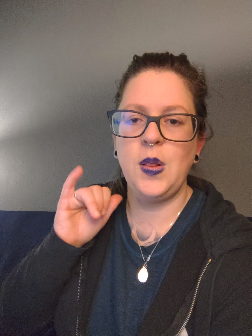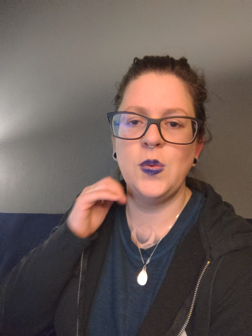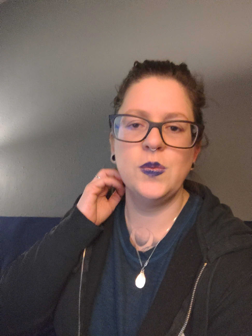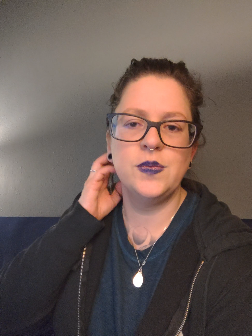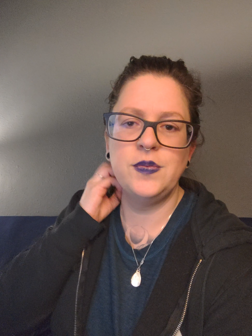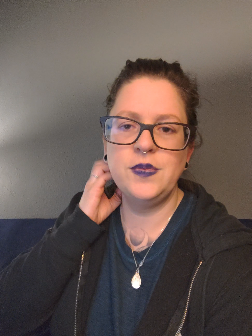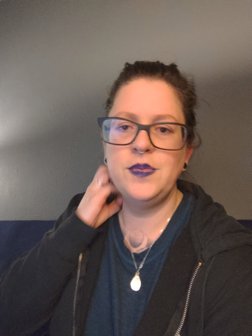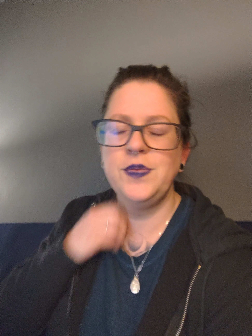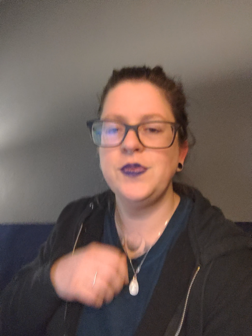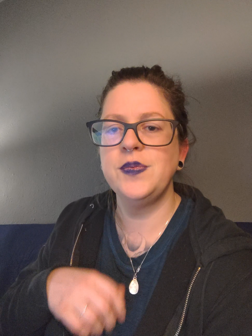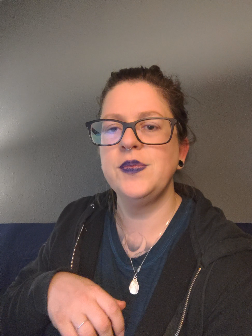yellow